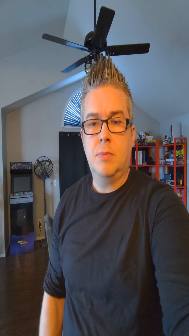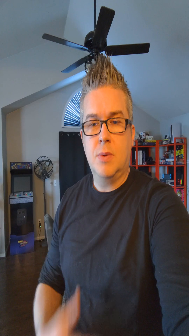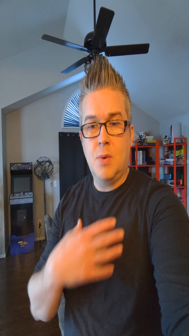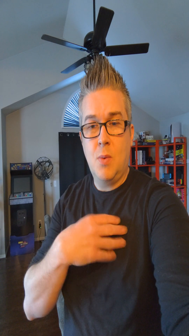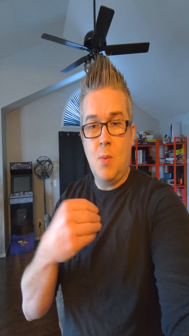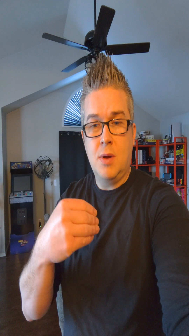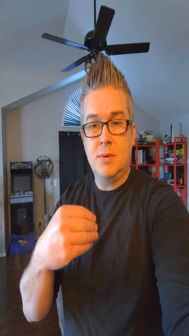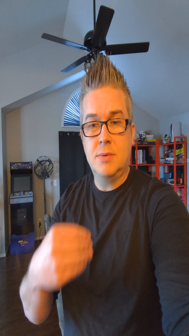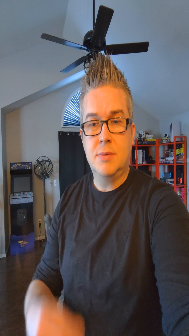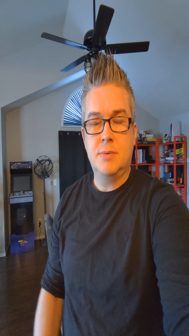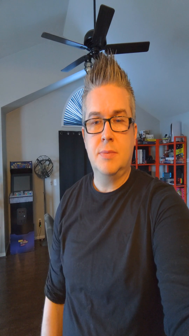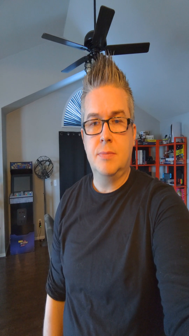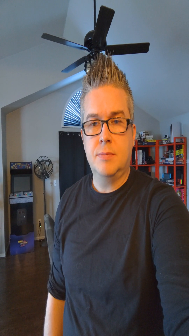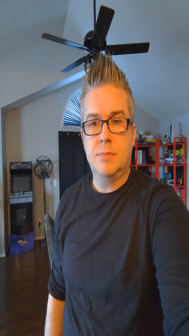white